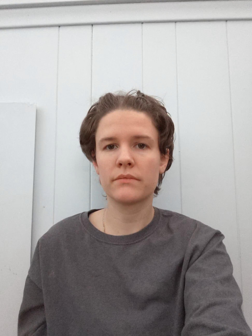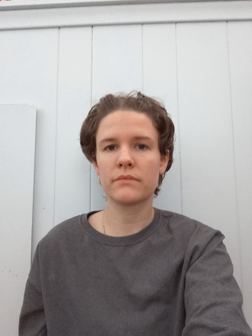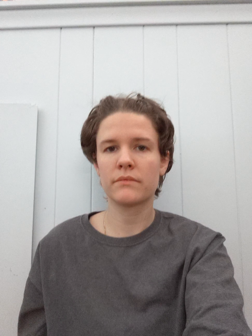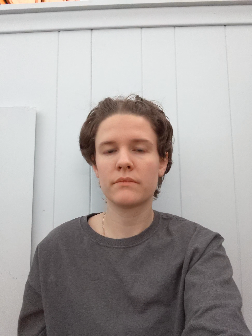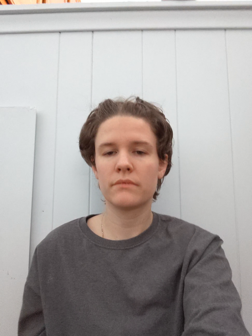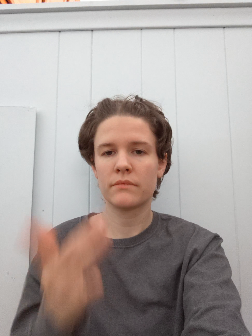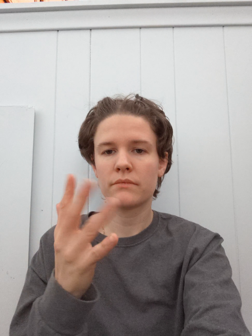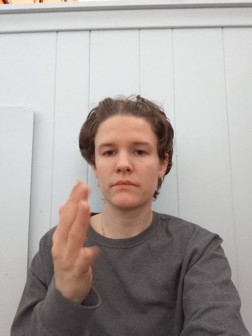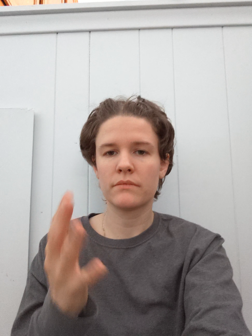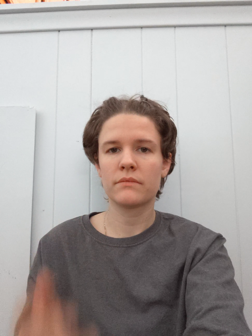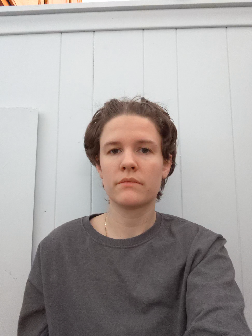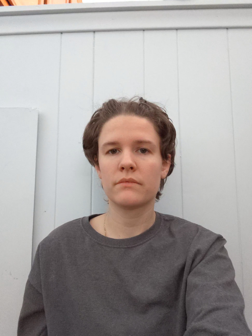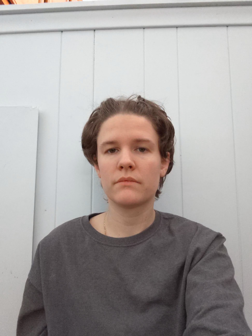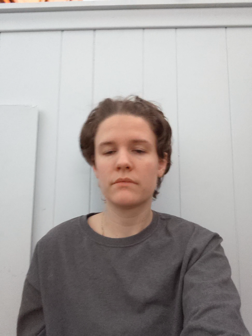finger